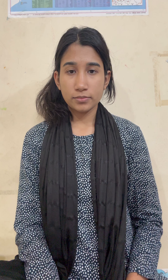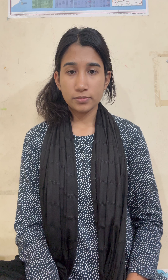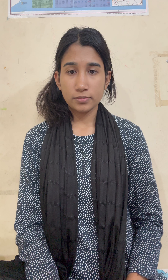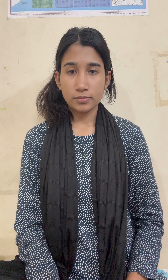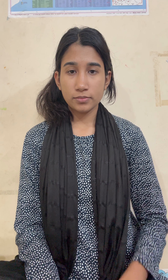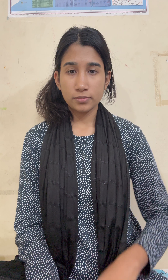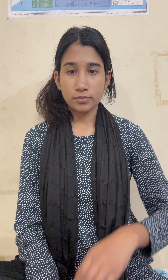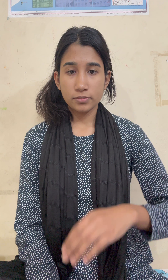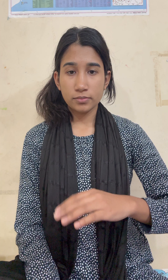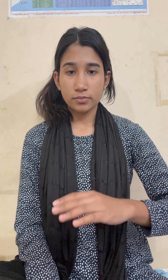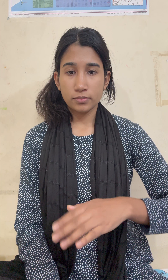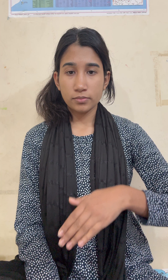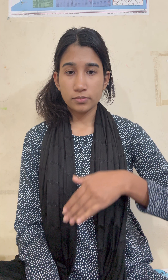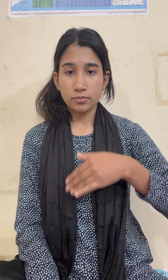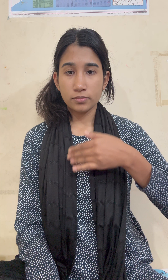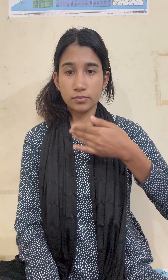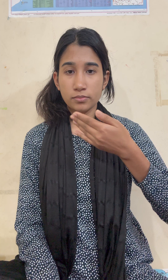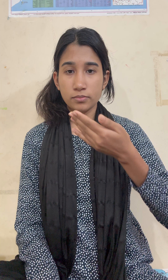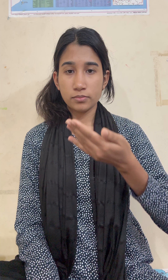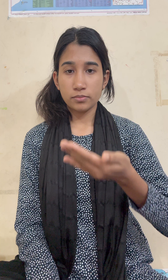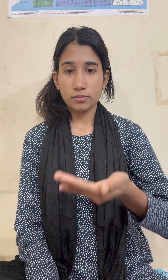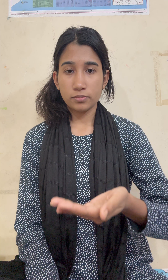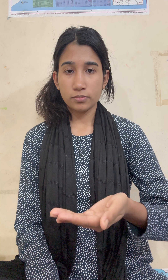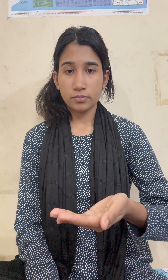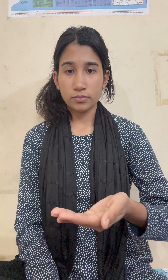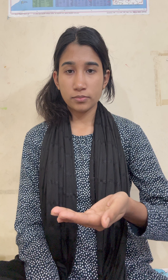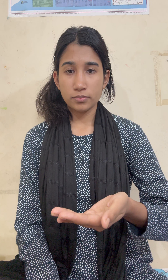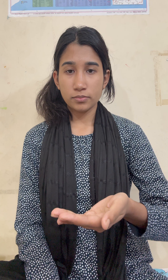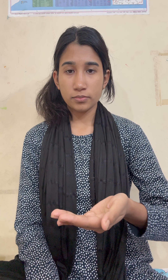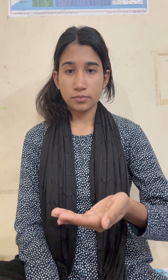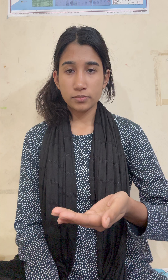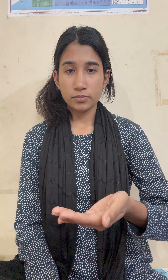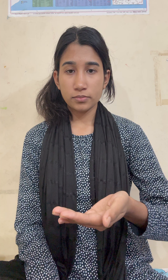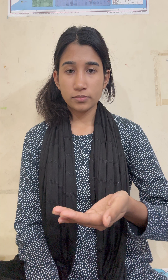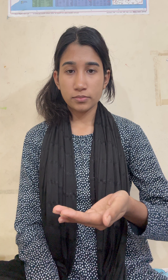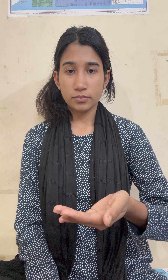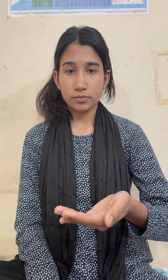পরে